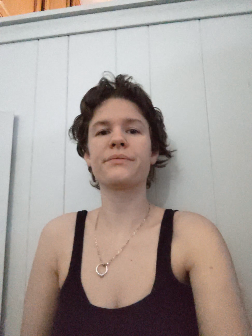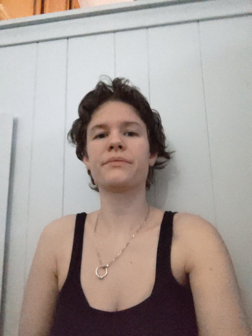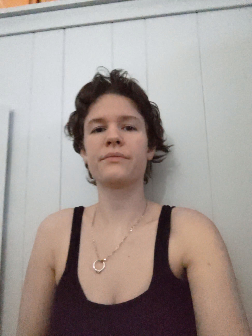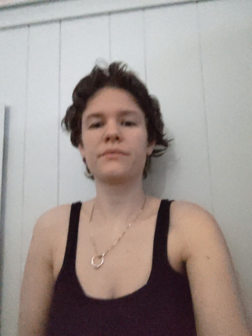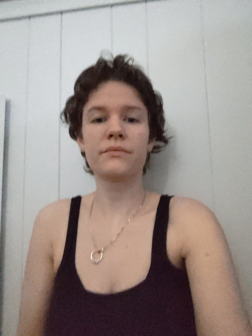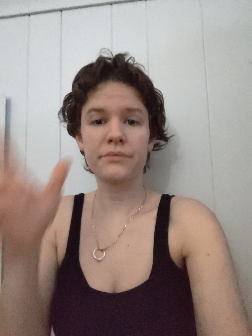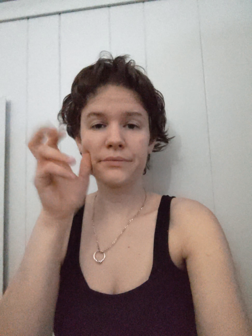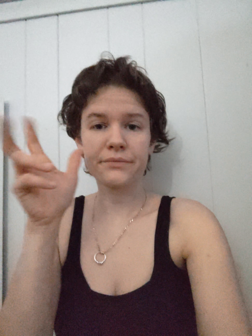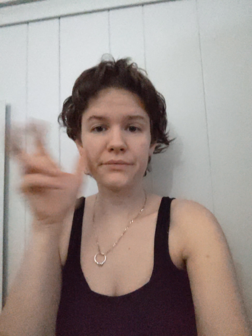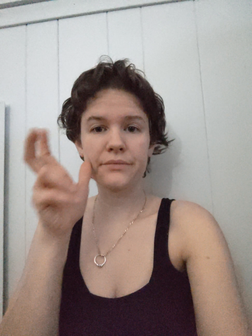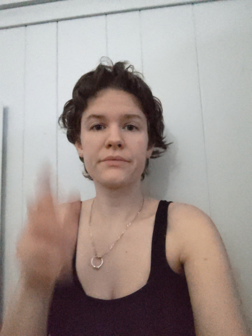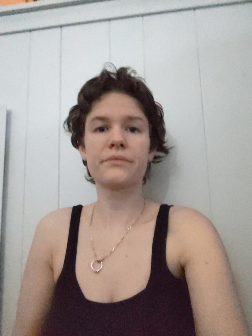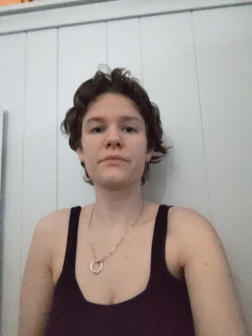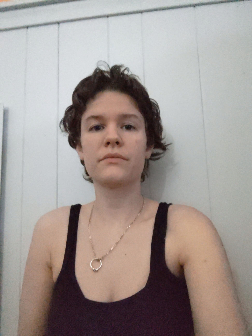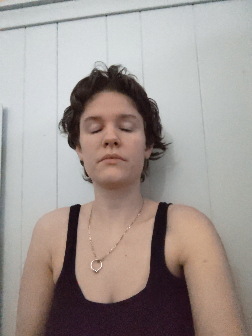listen